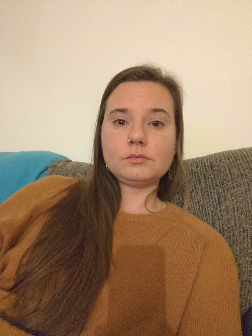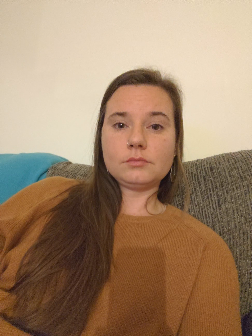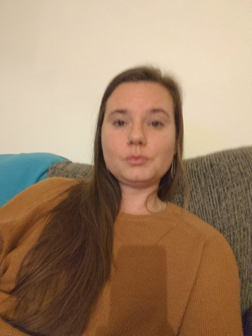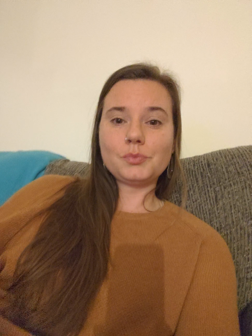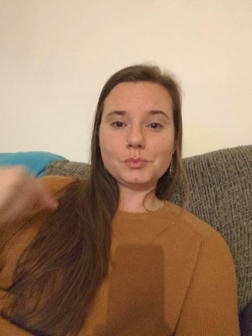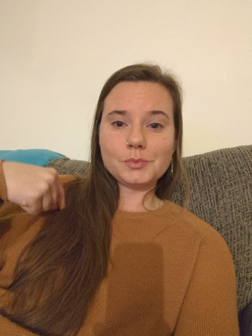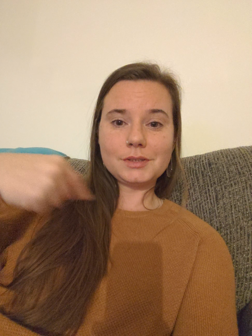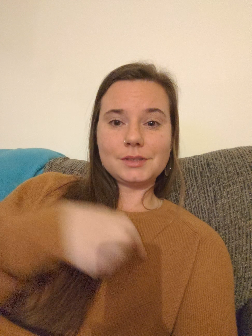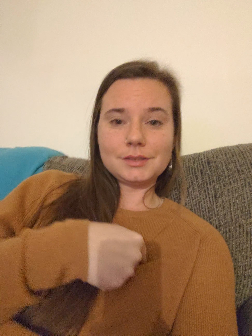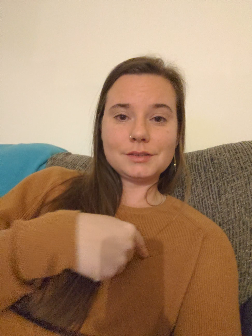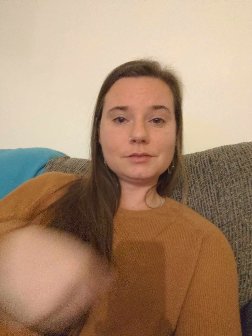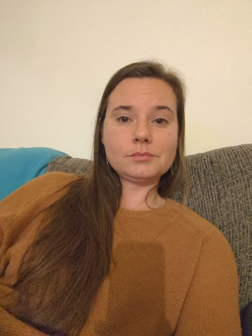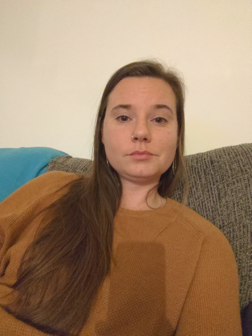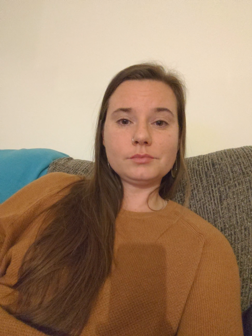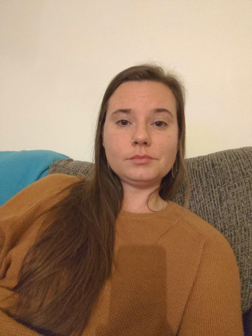we